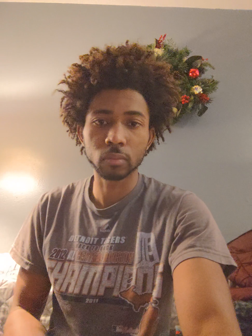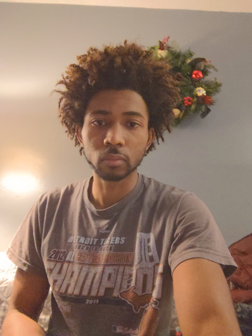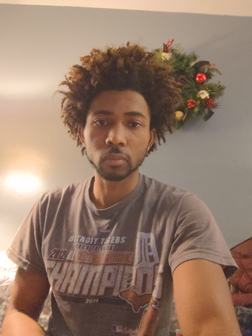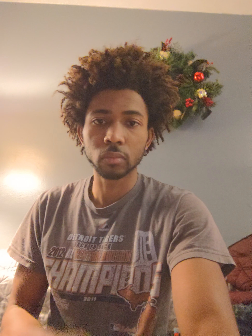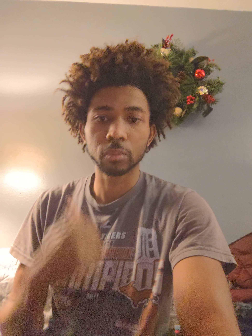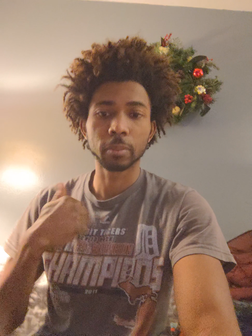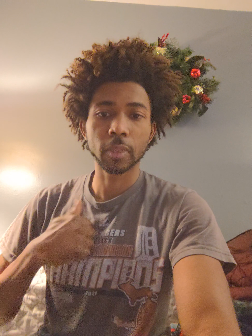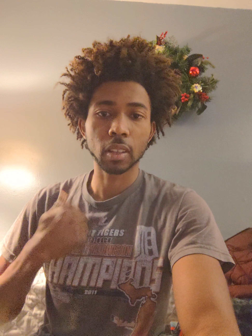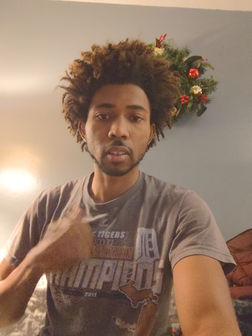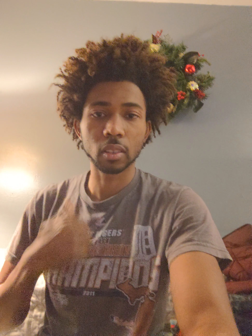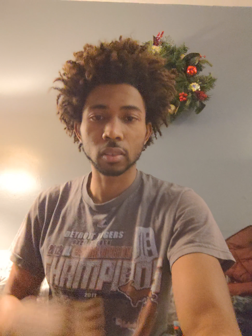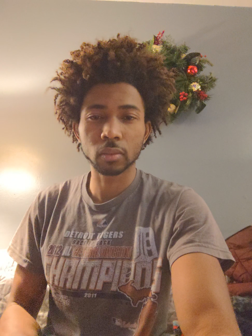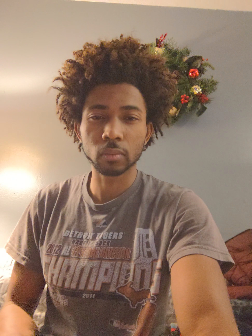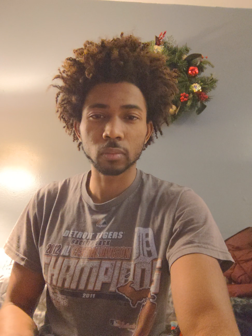bath